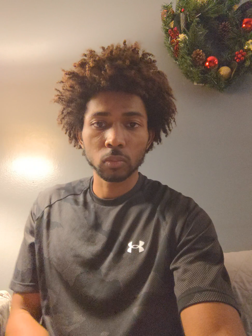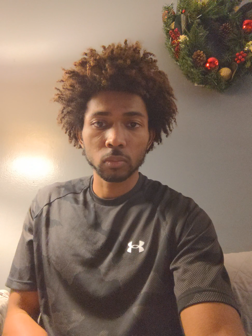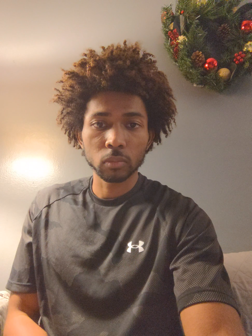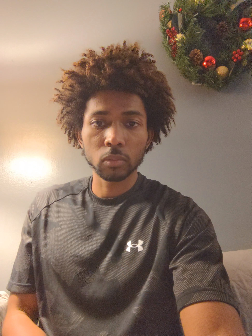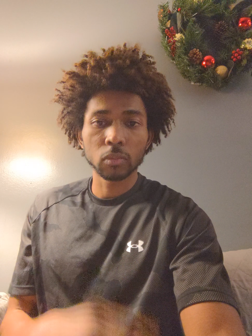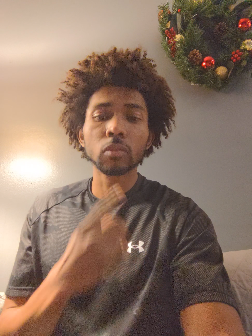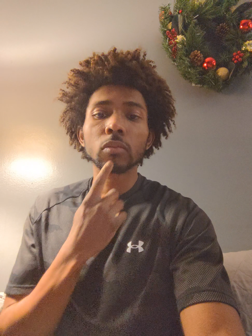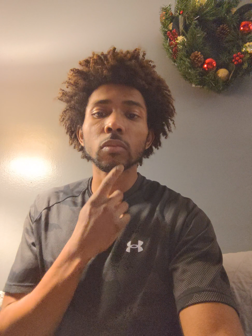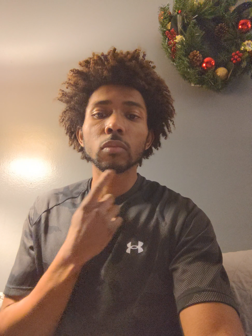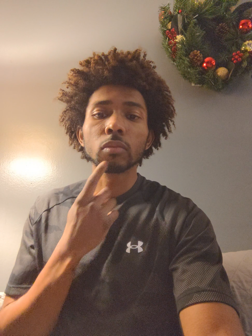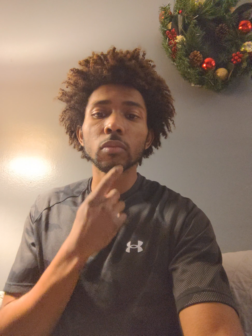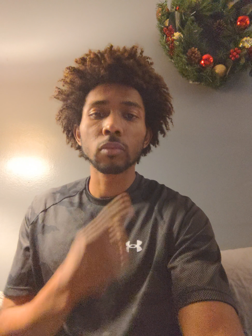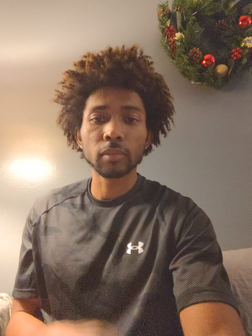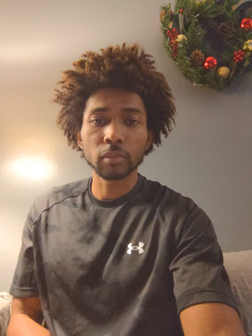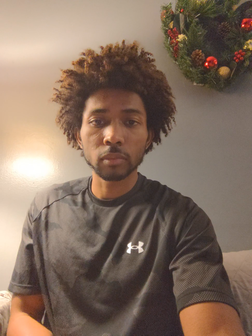chin